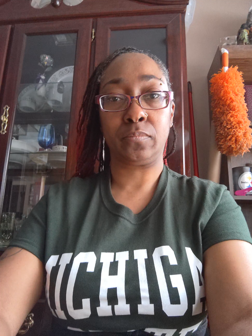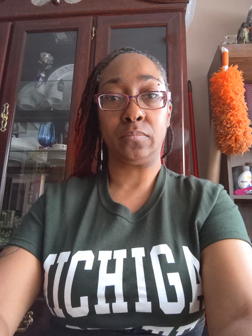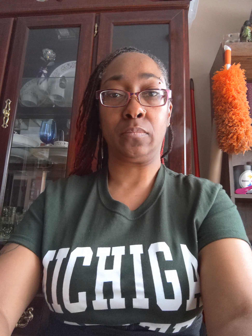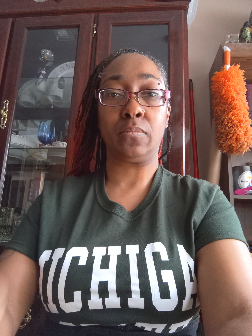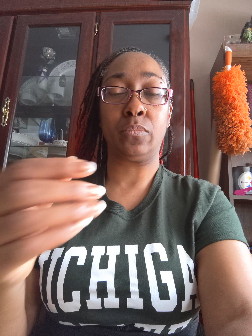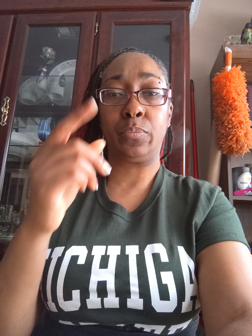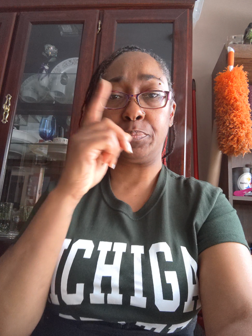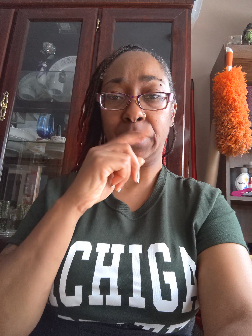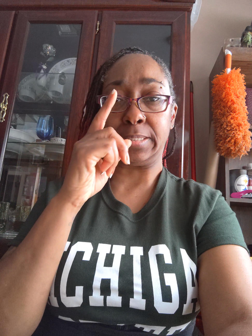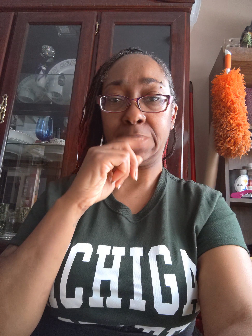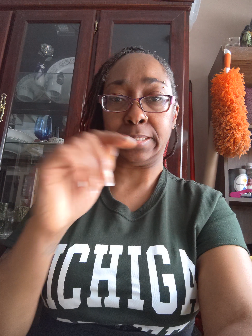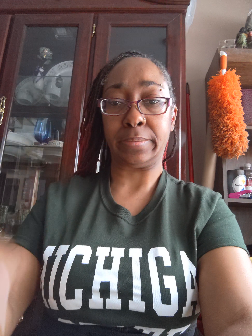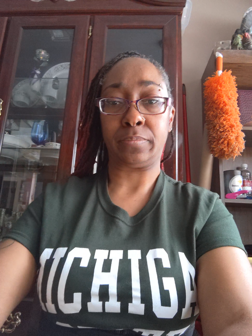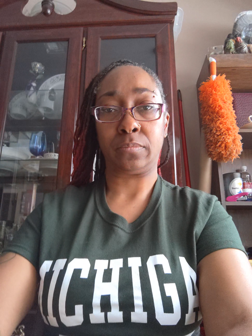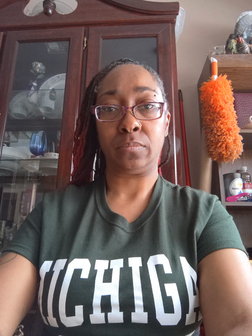pretend